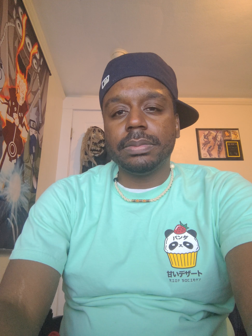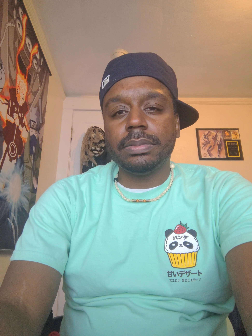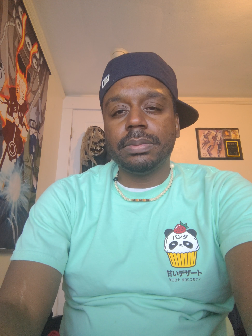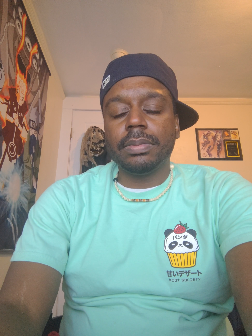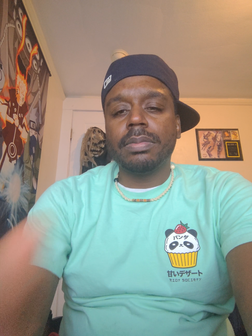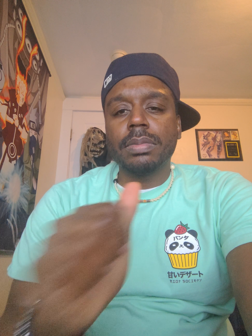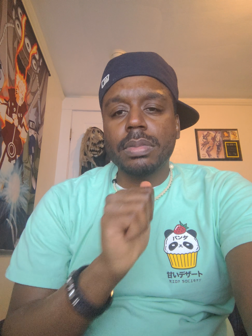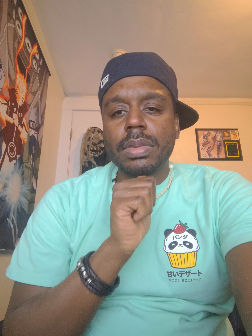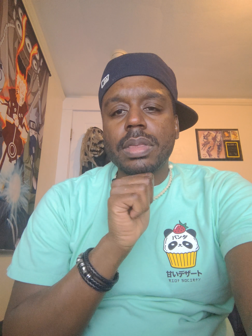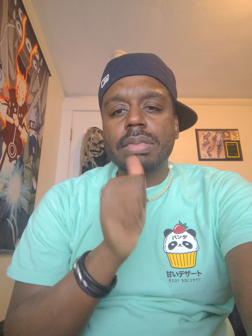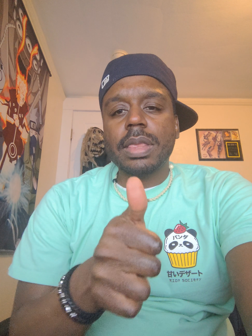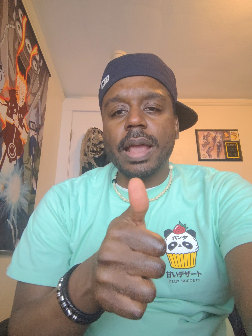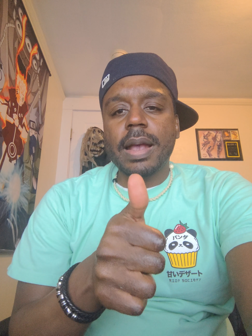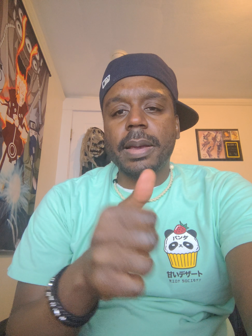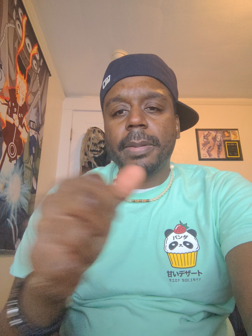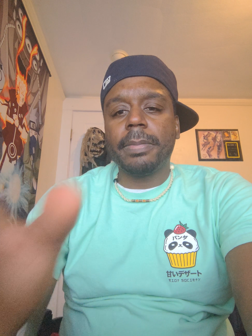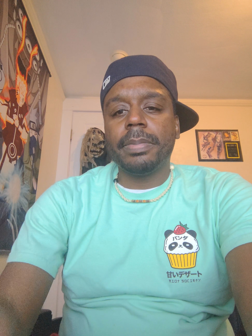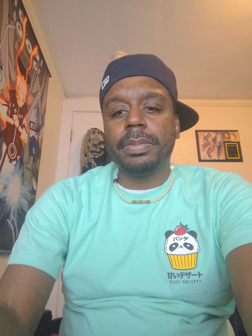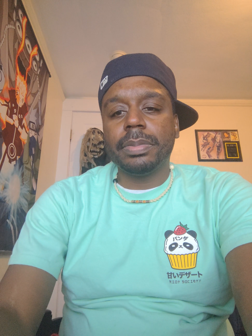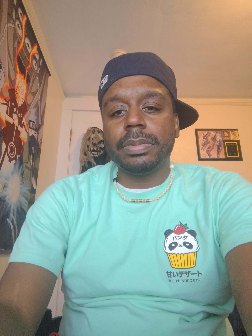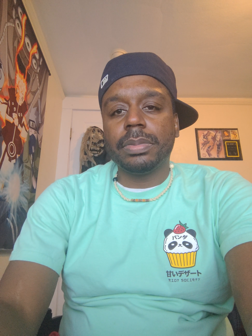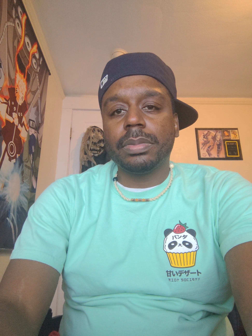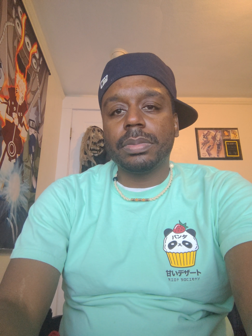not